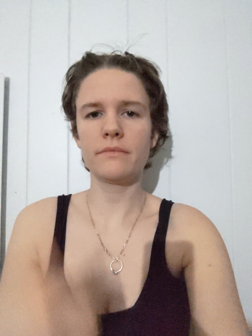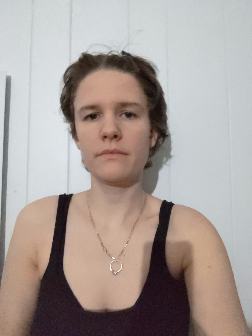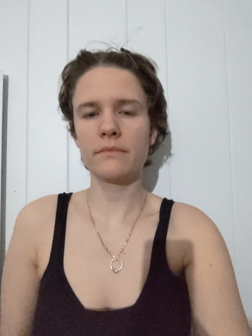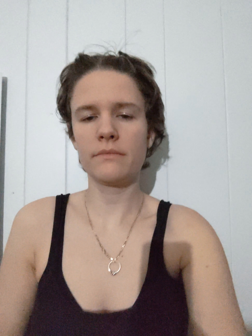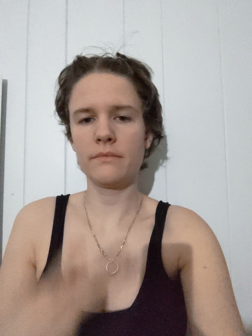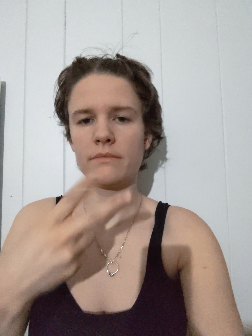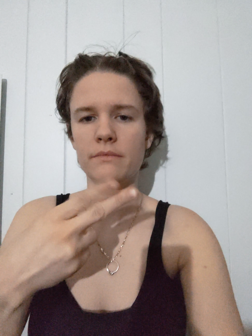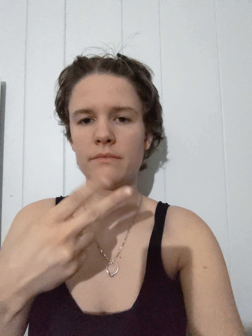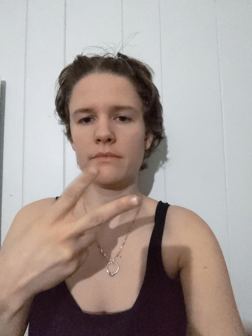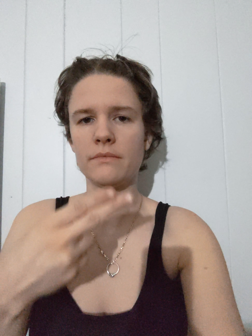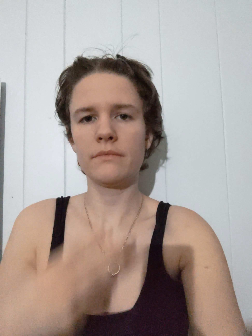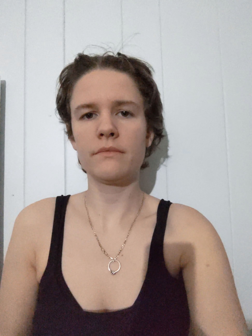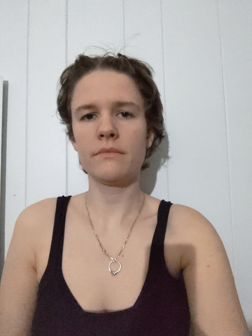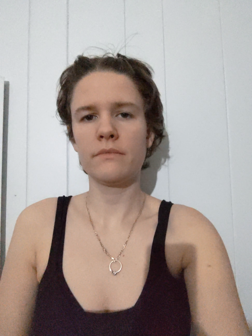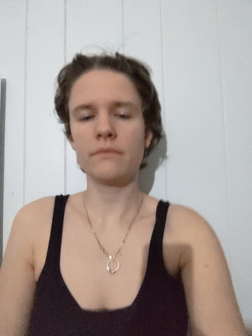scissors